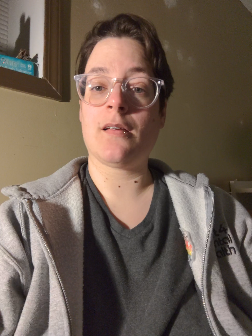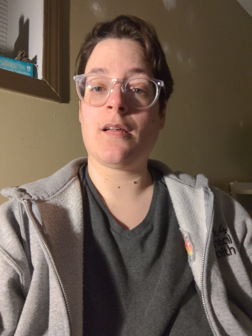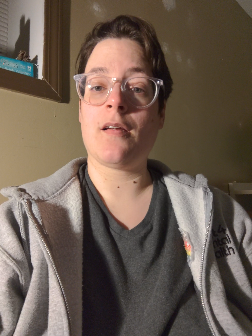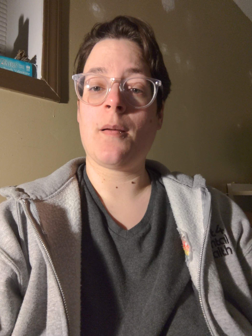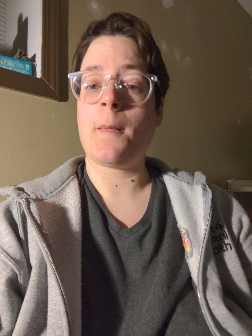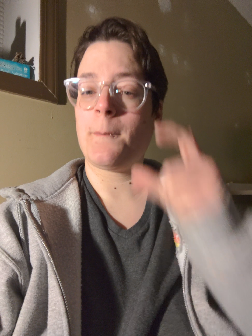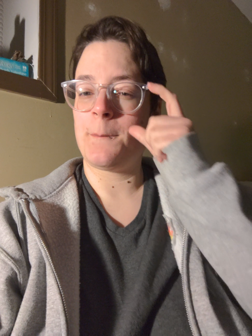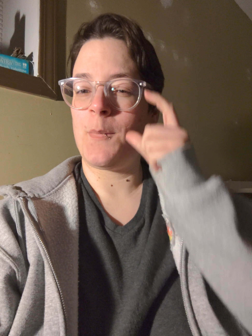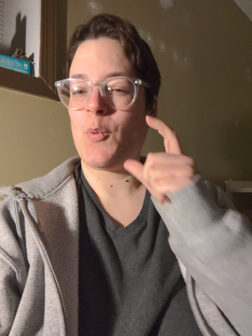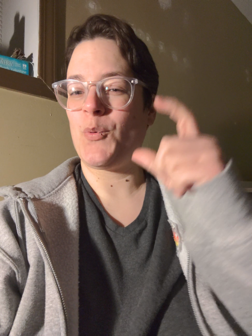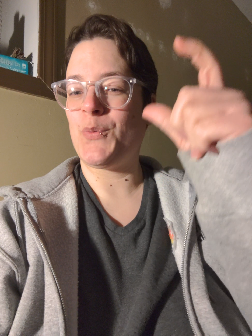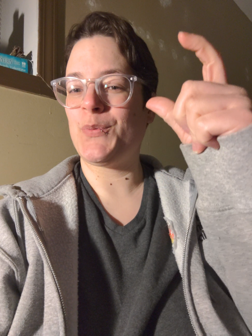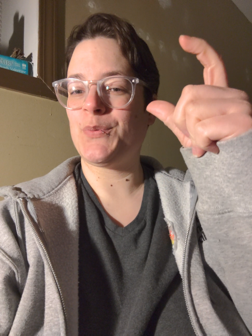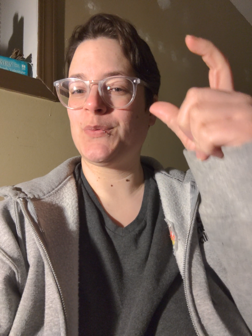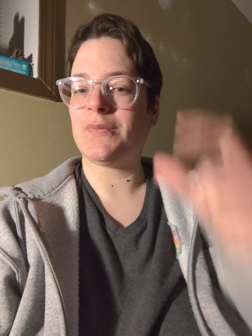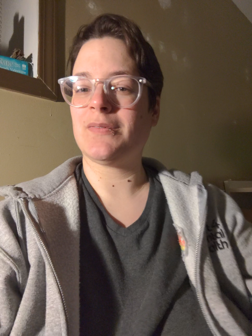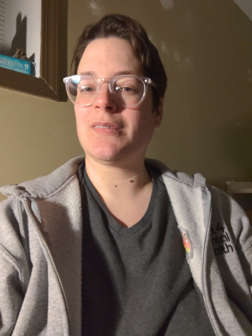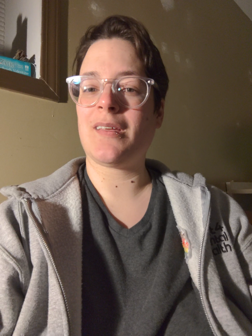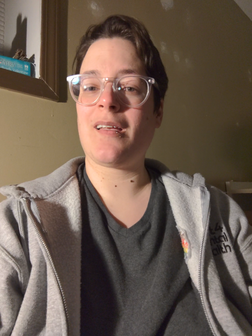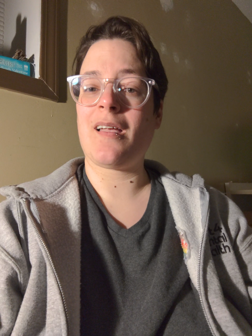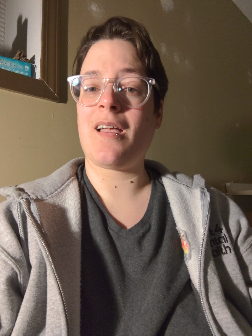moon